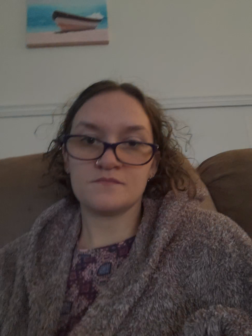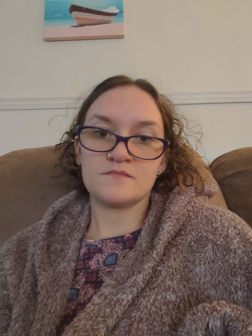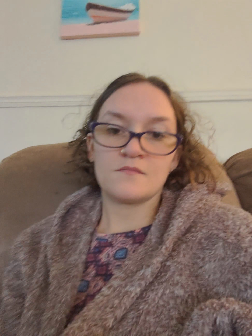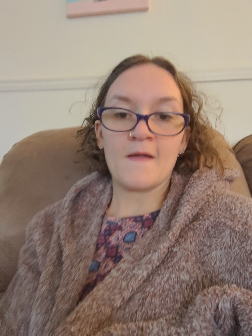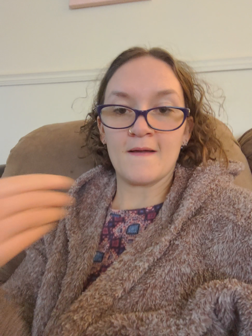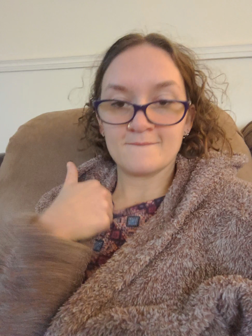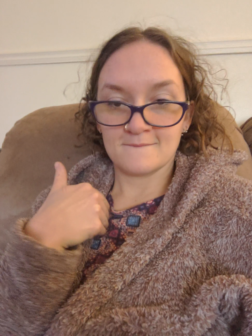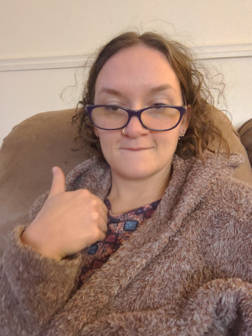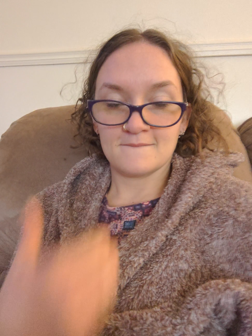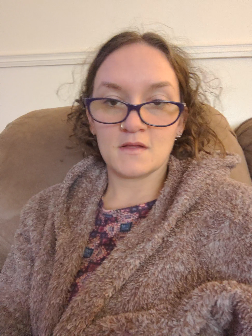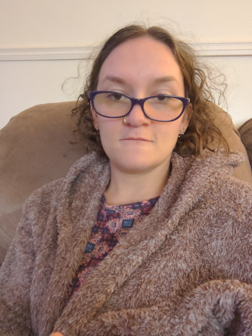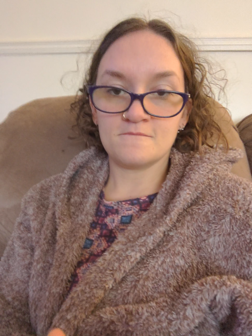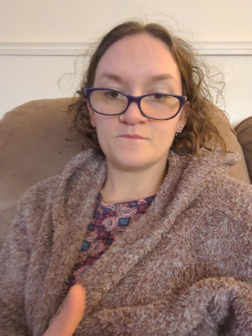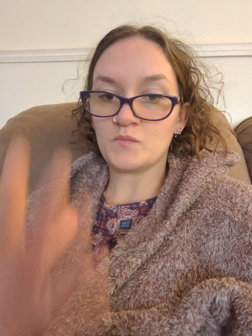have